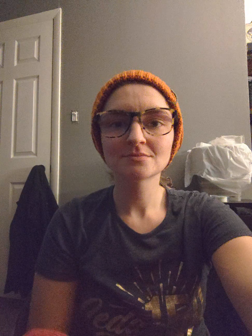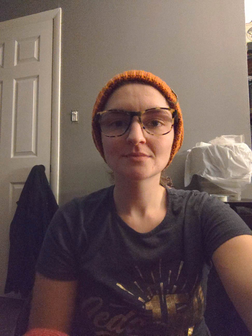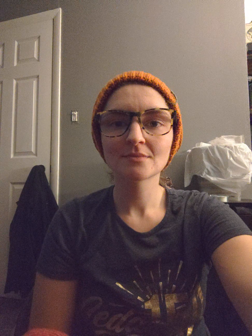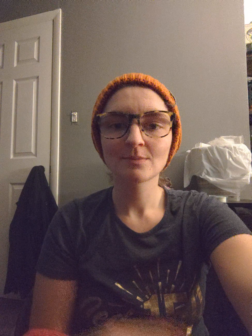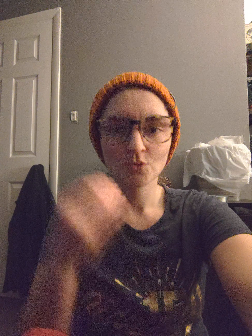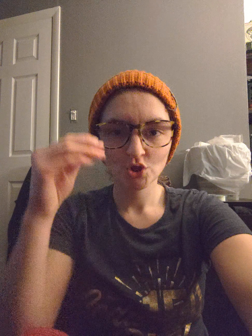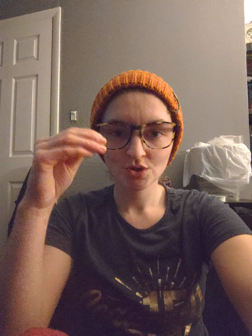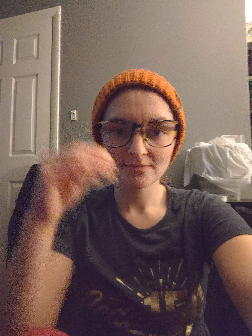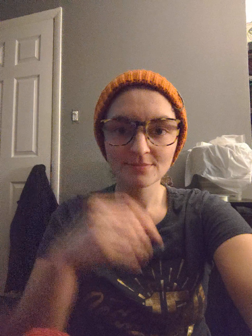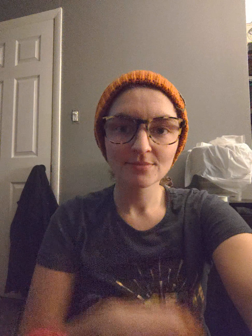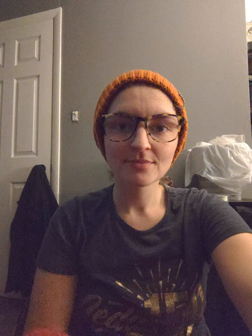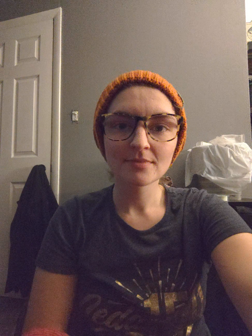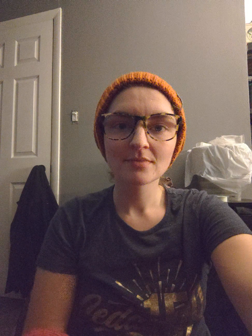store